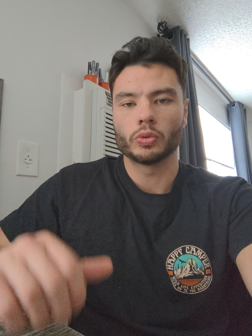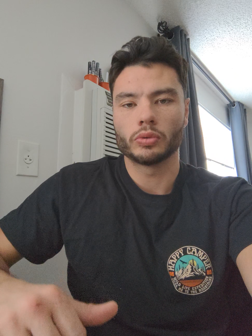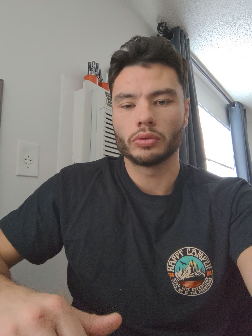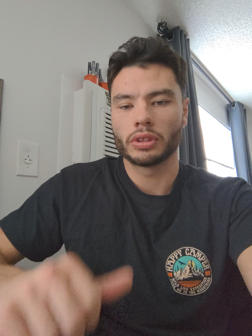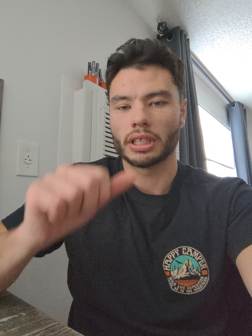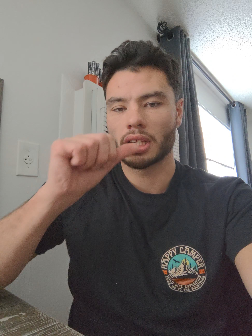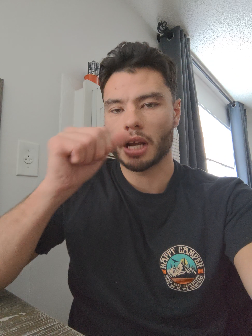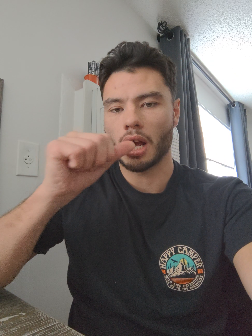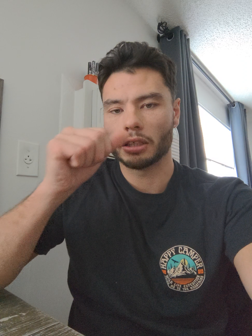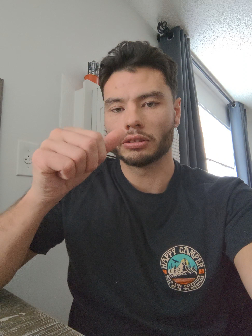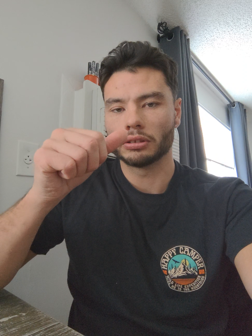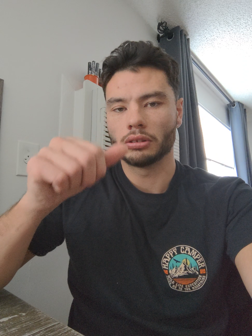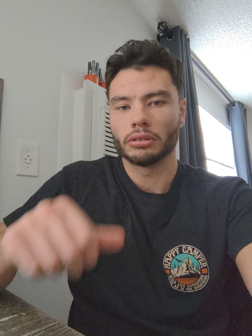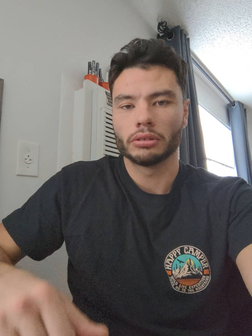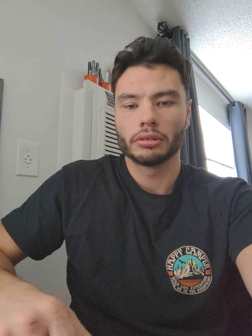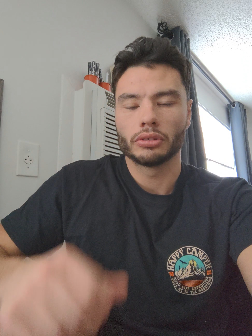nuts